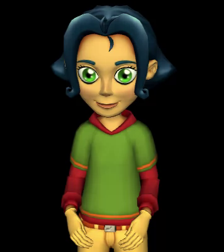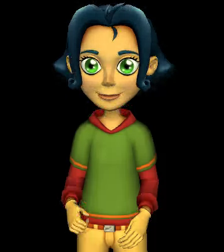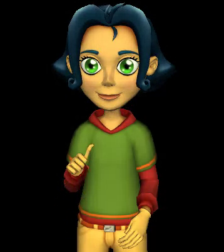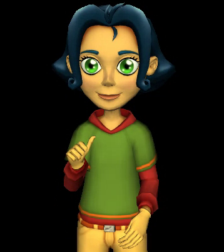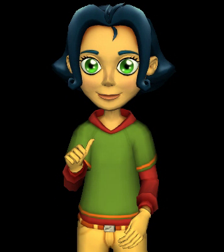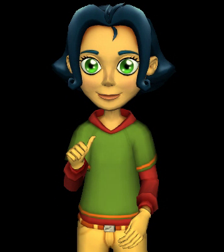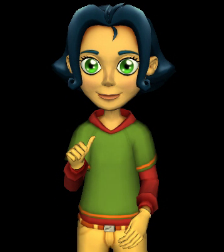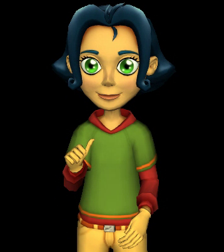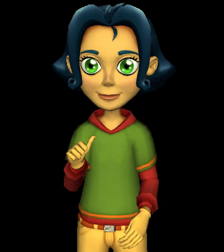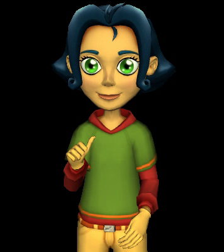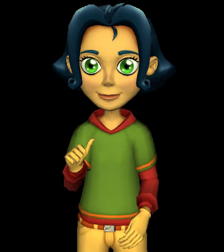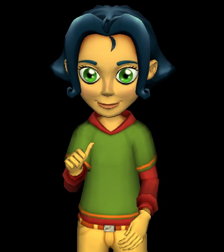جرس